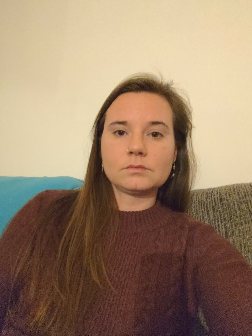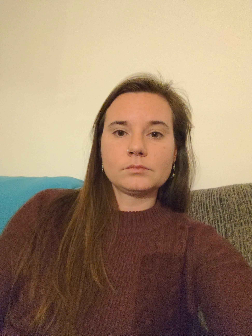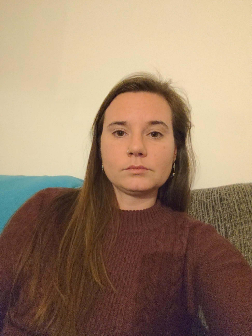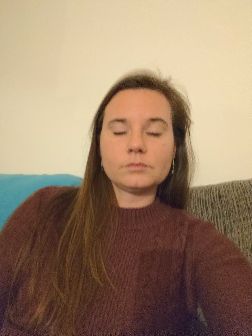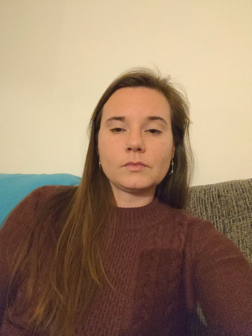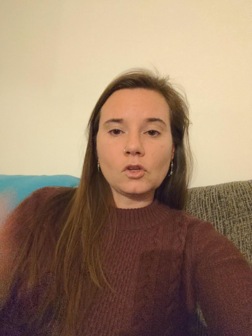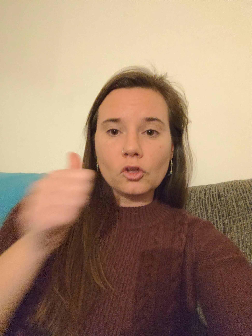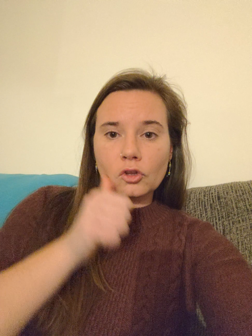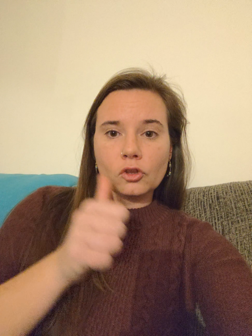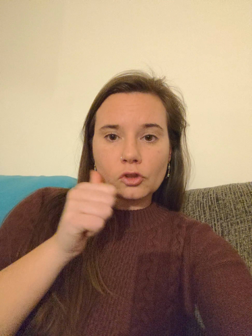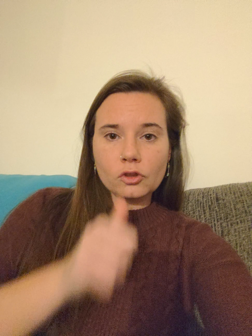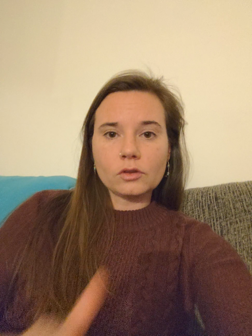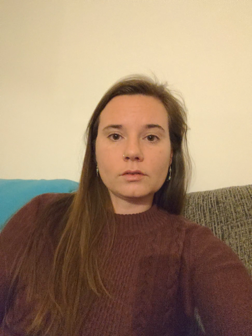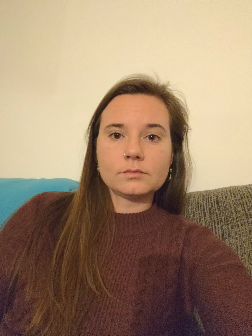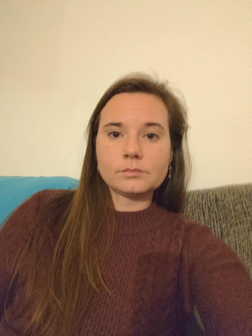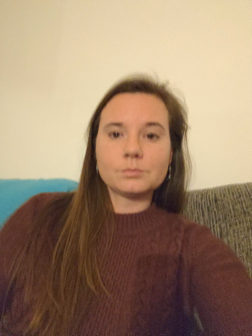girl